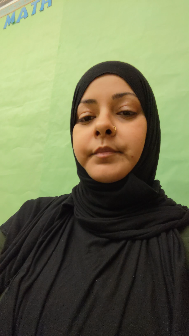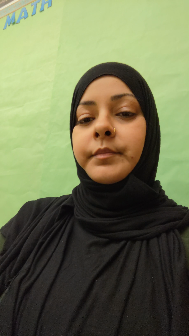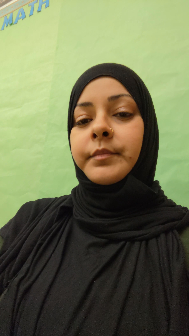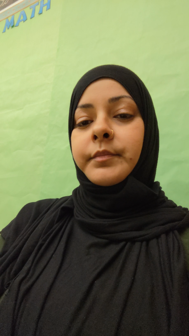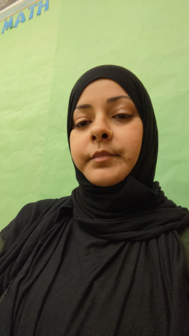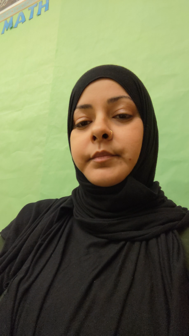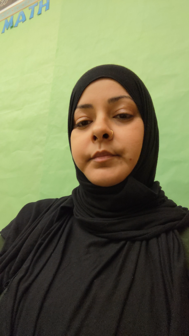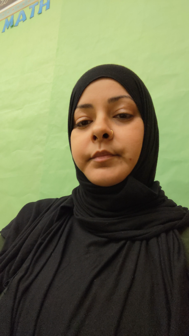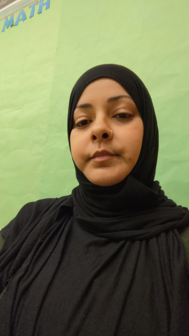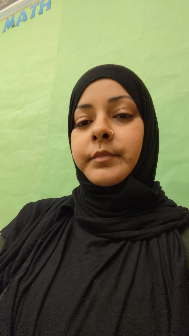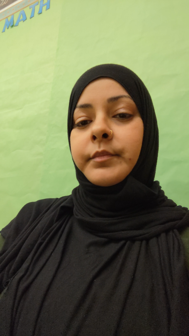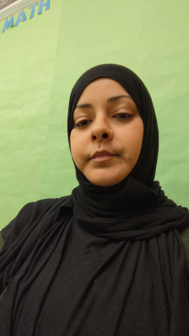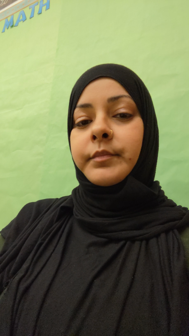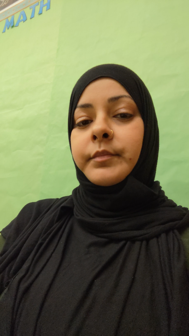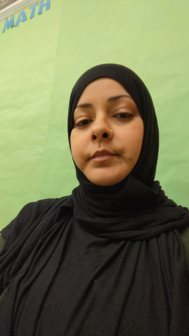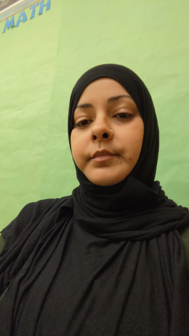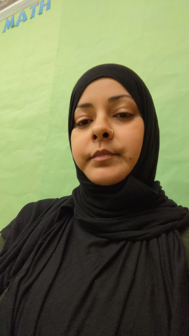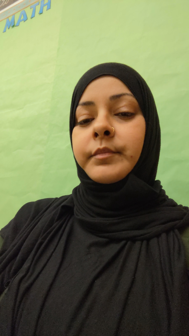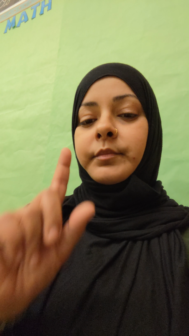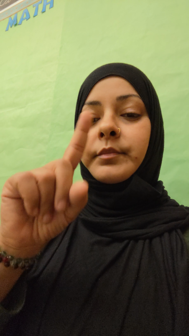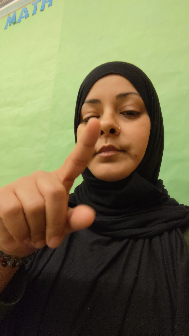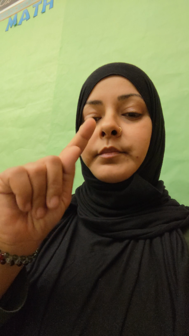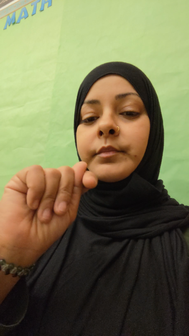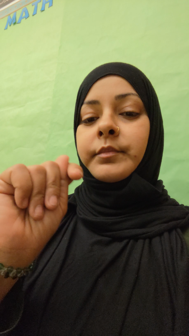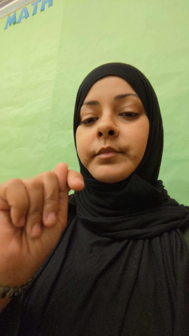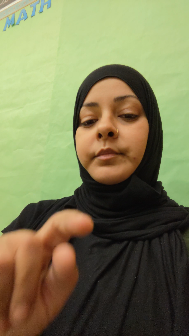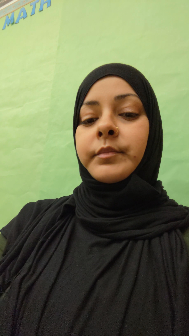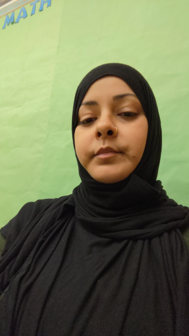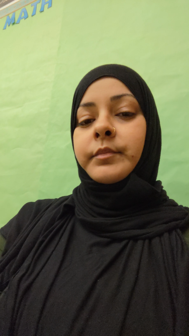go potty